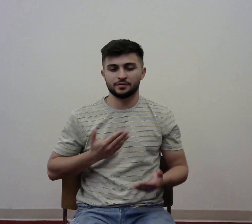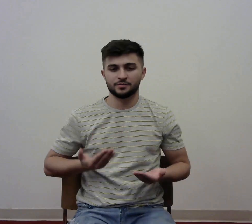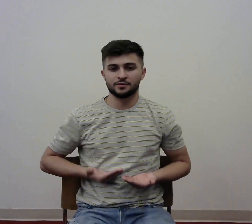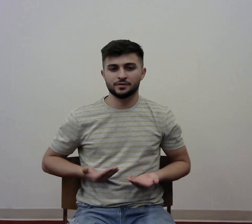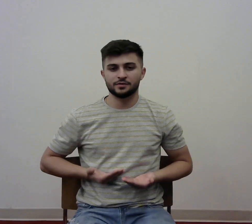yaşamaq